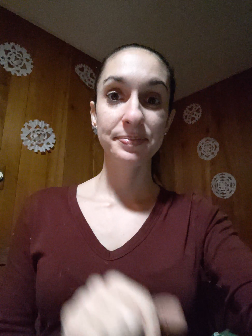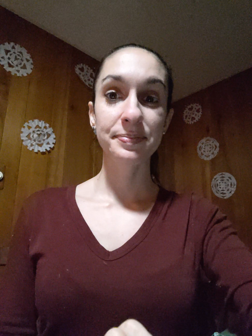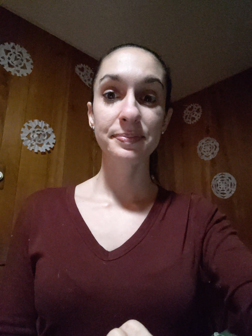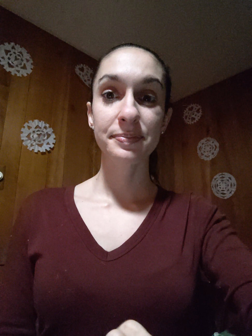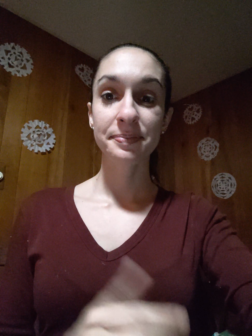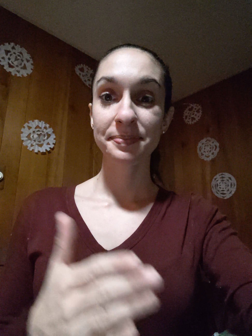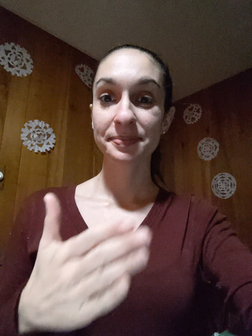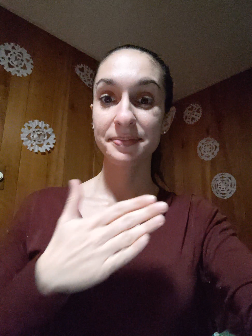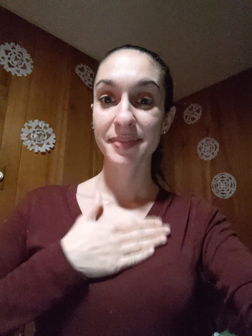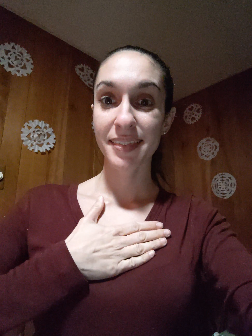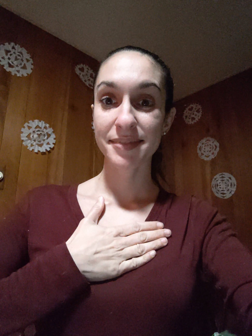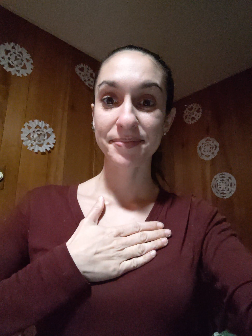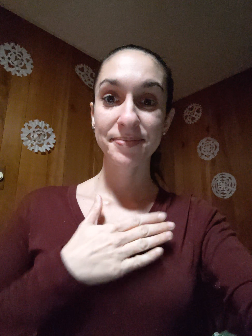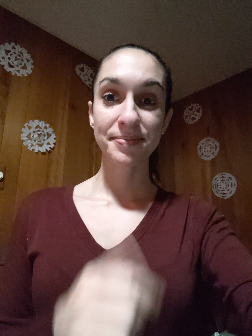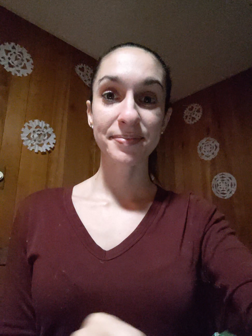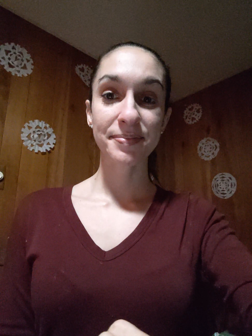my